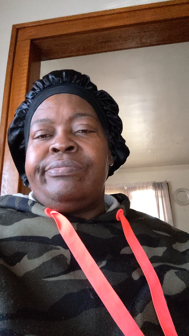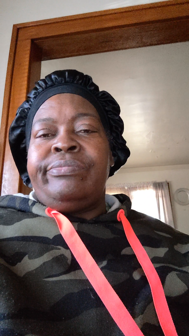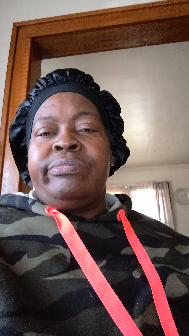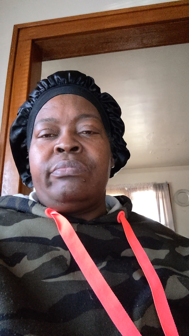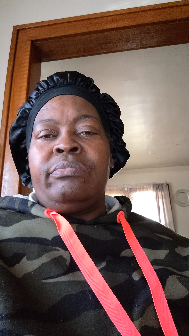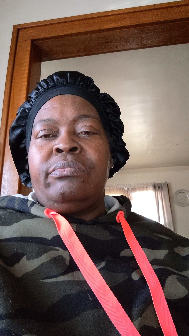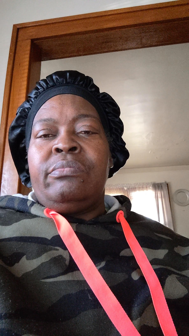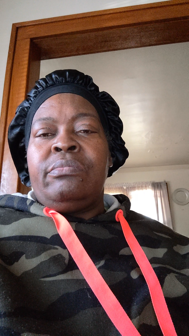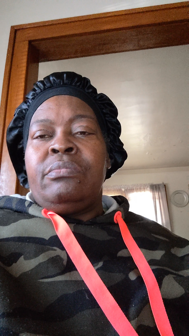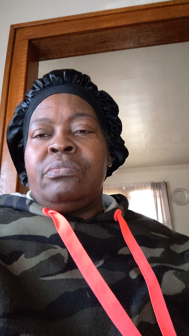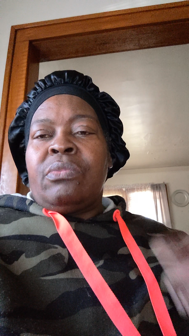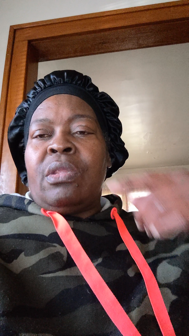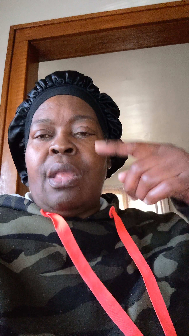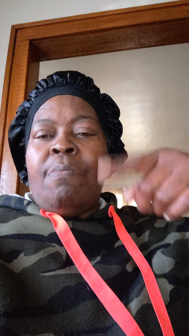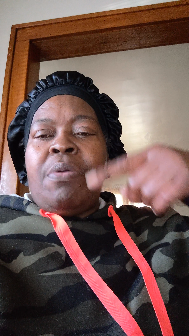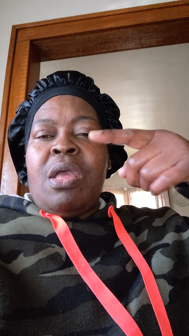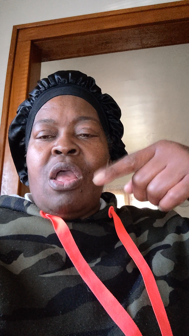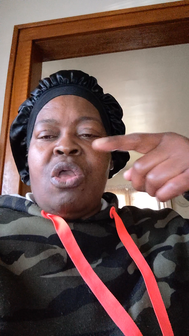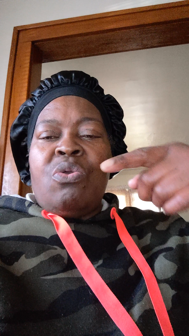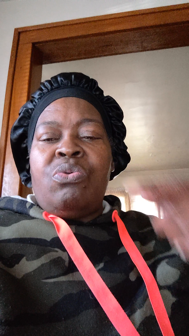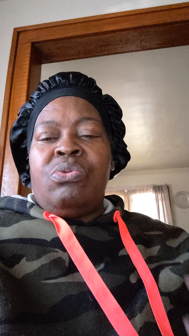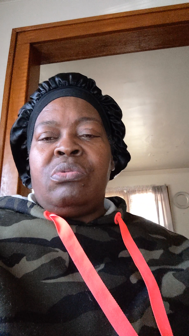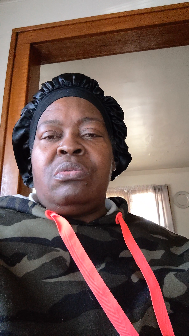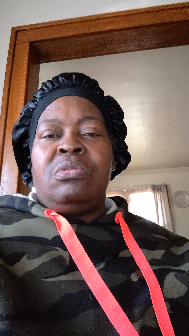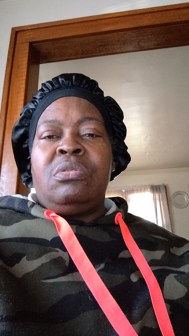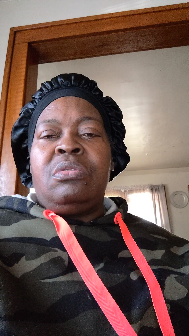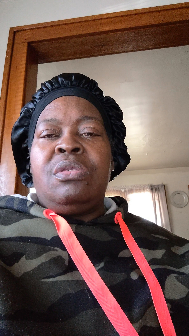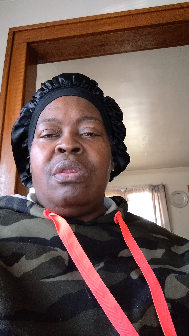about